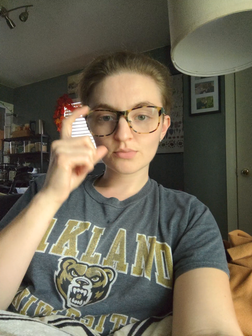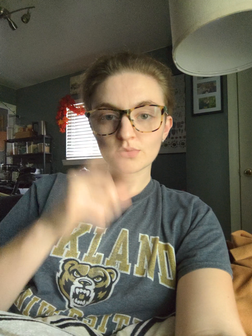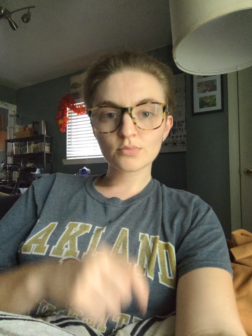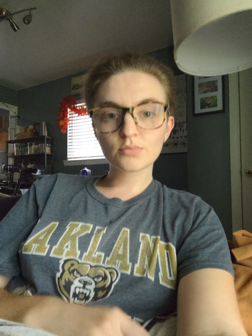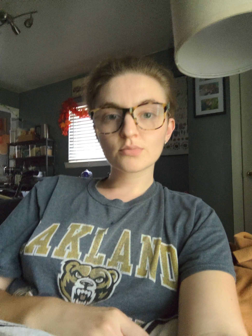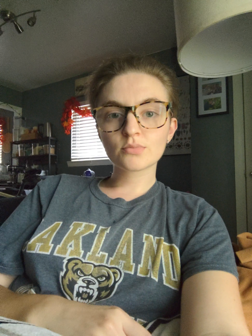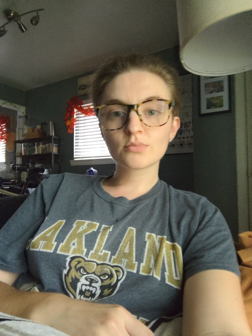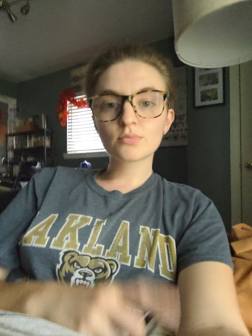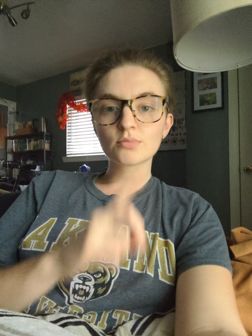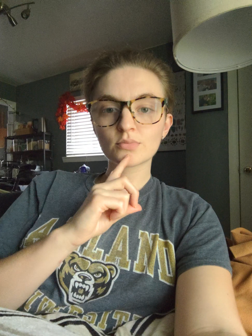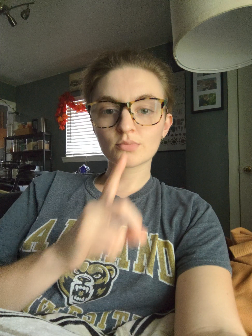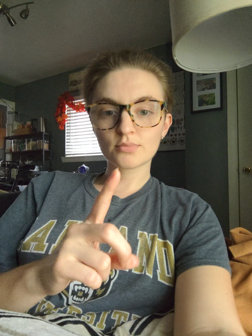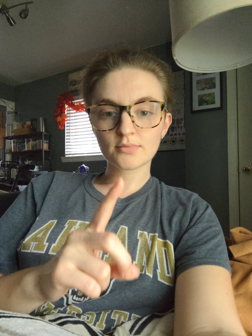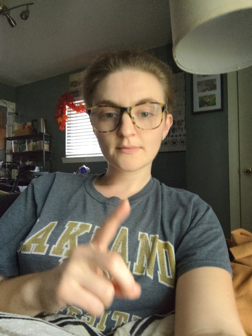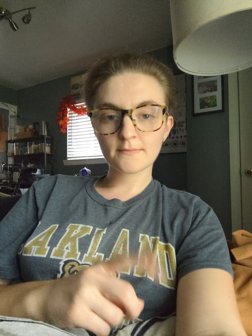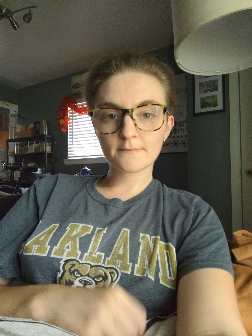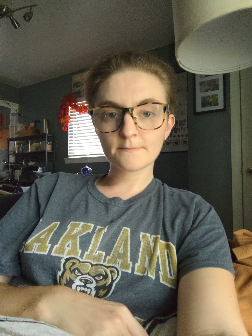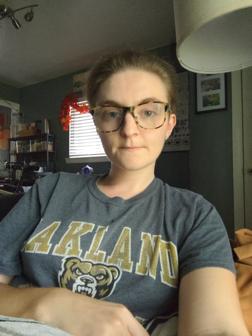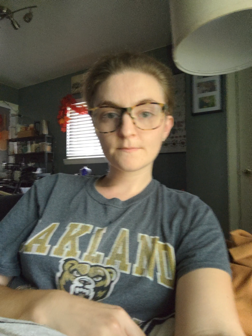is